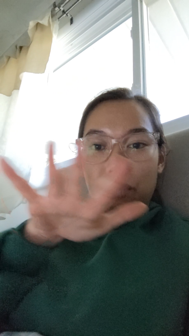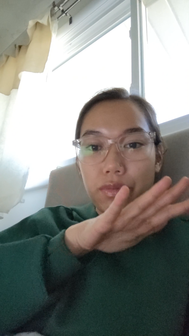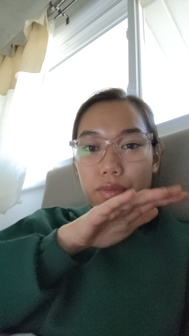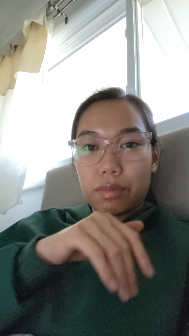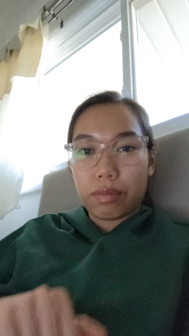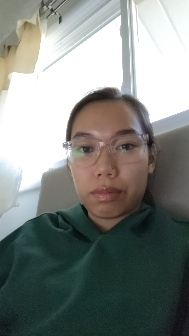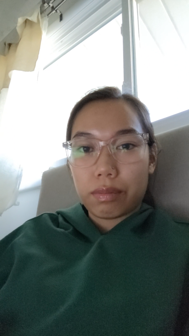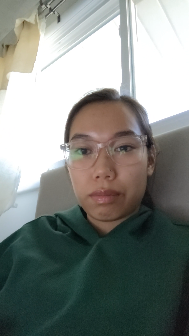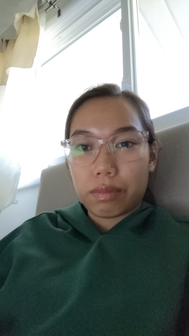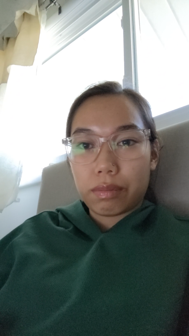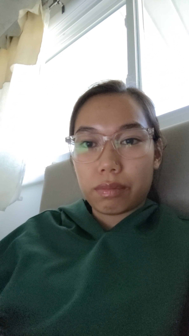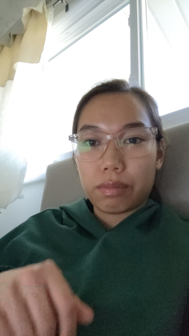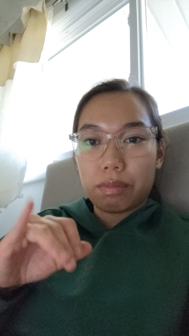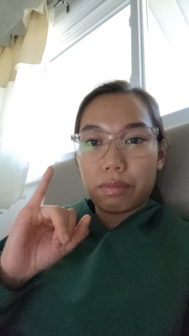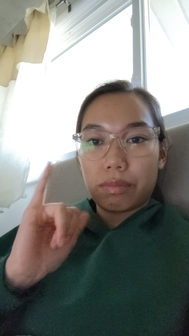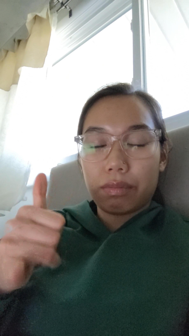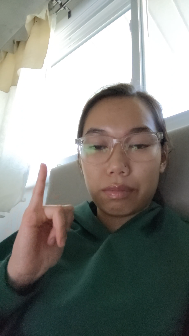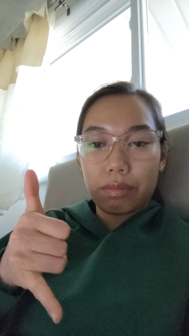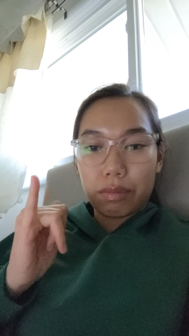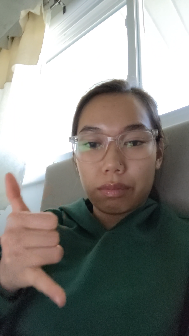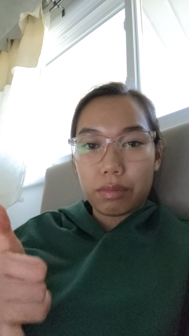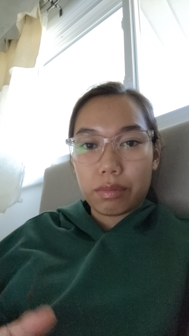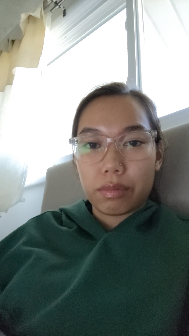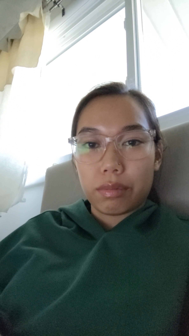rocking chair